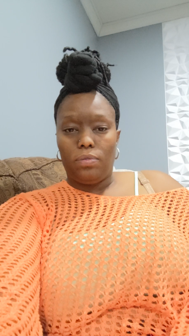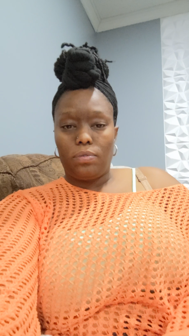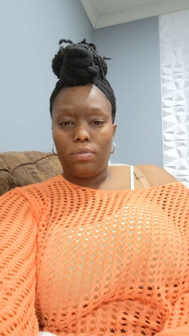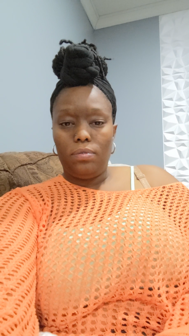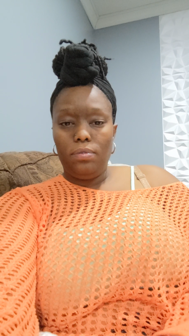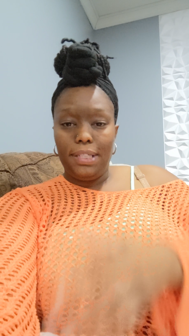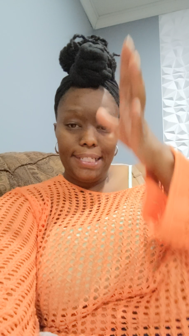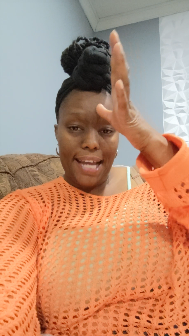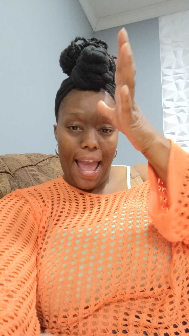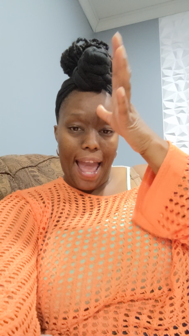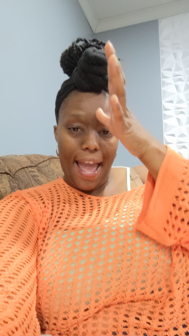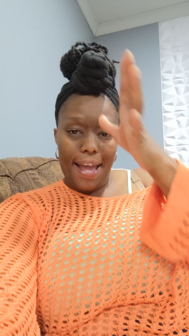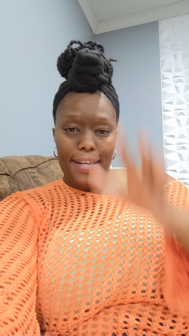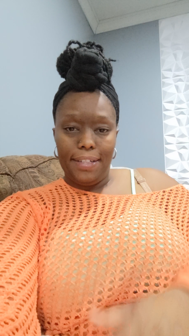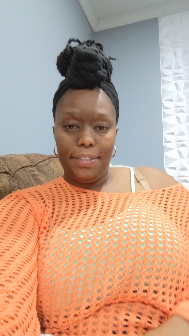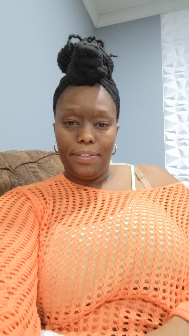daddy